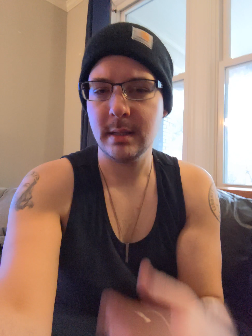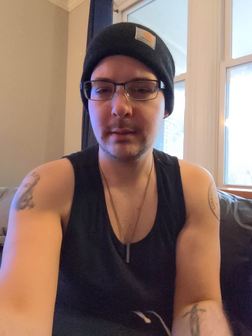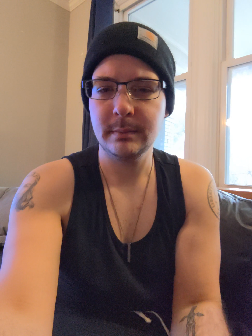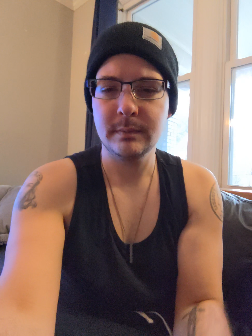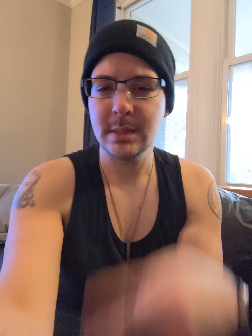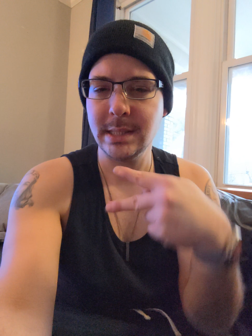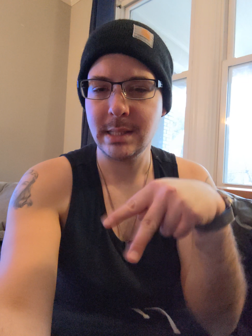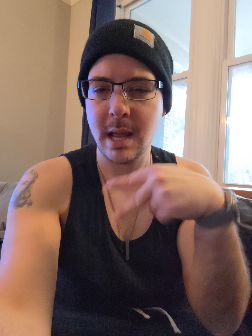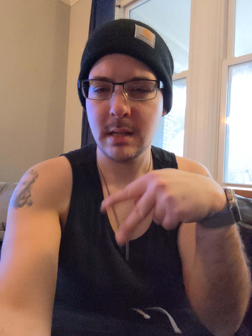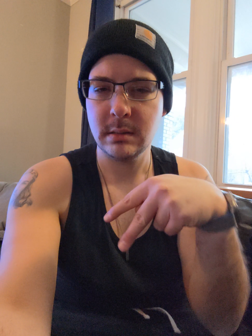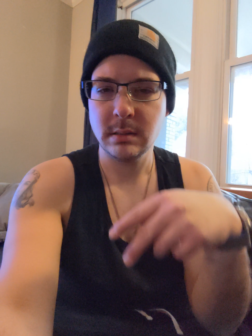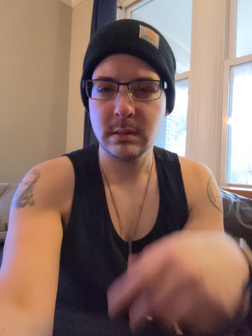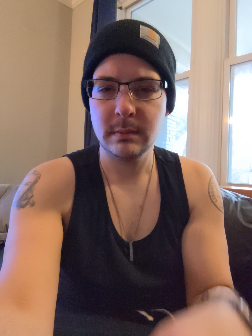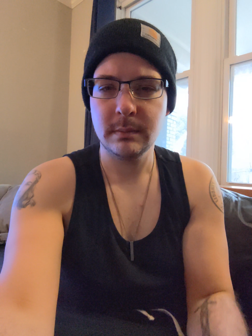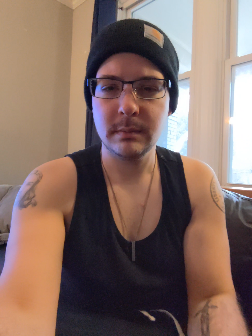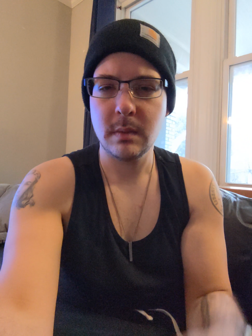dance